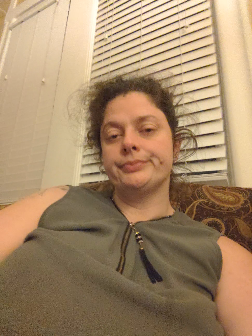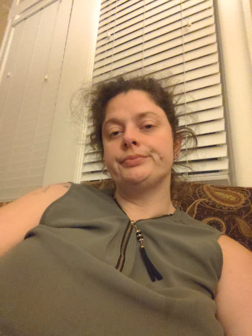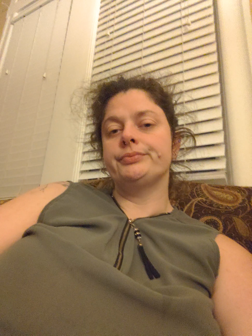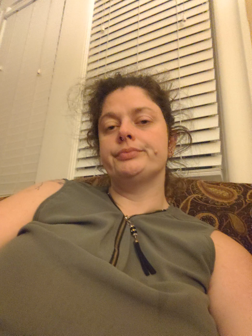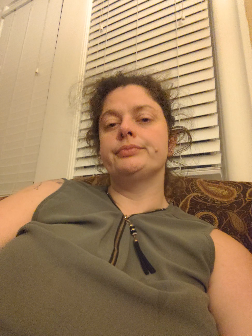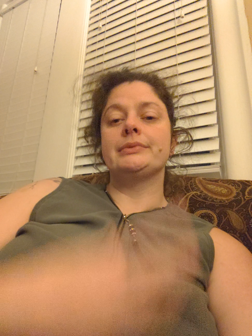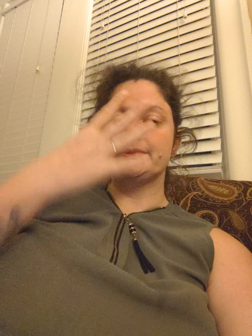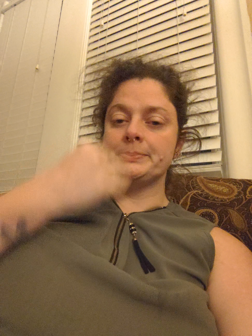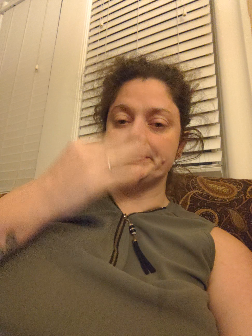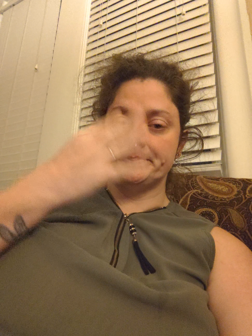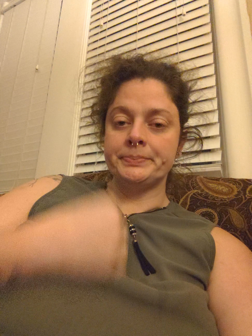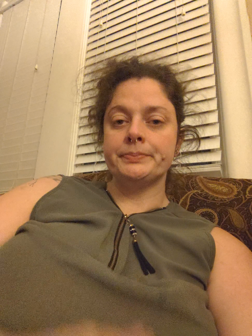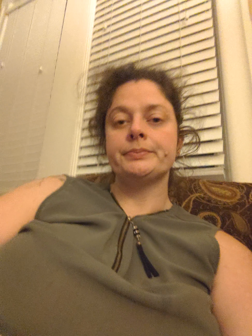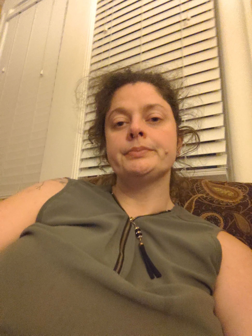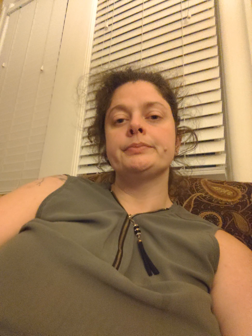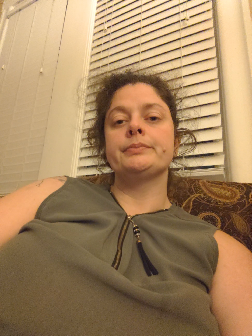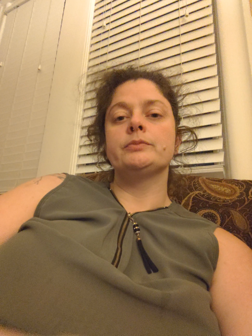sleepy